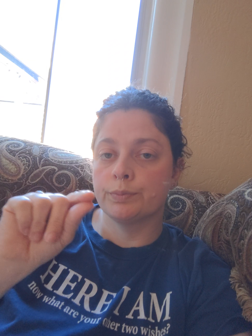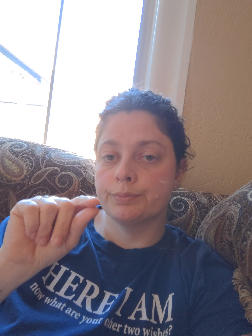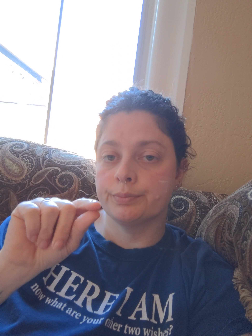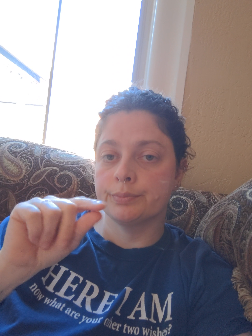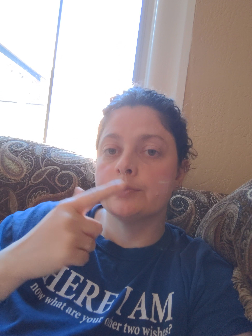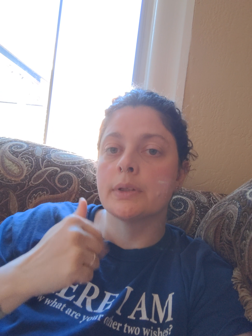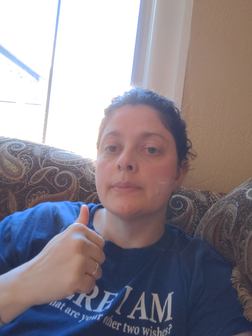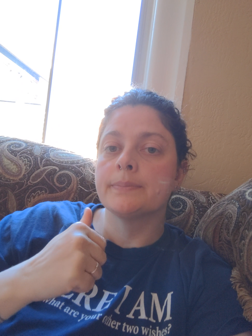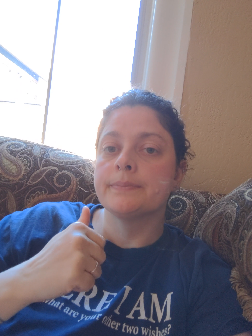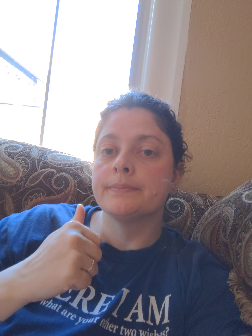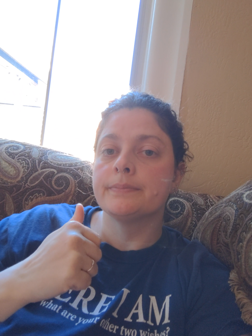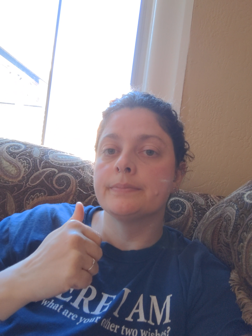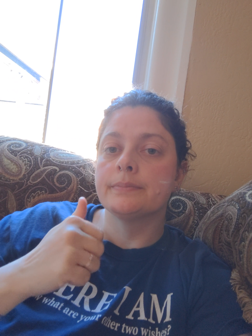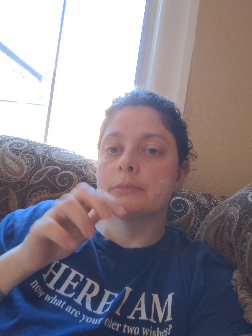red